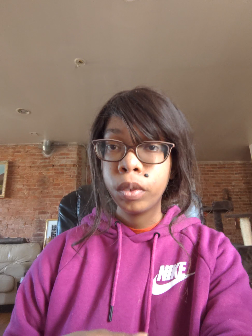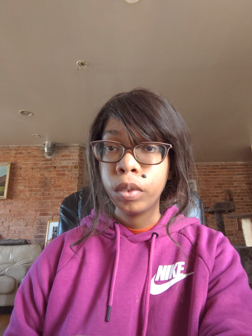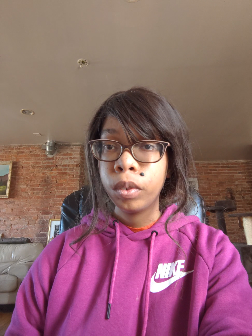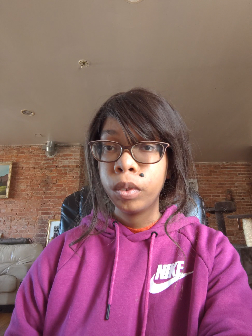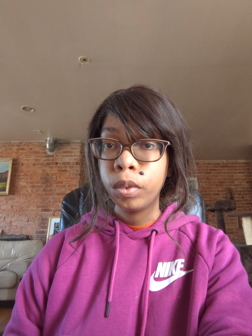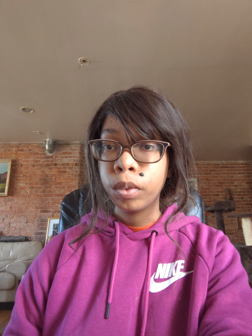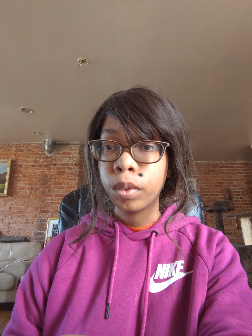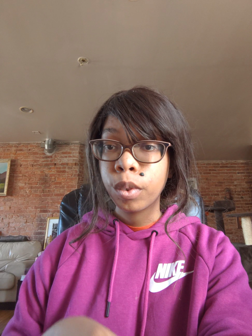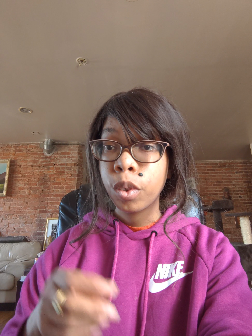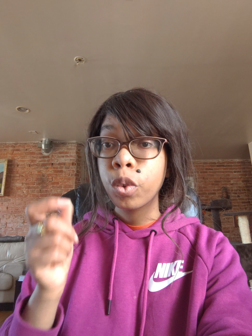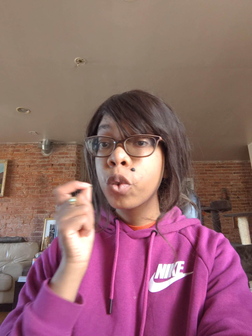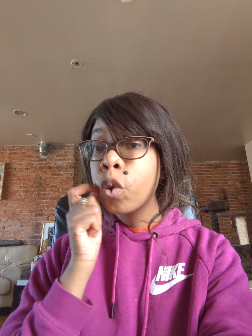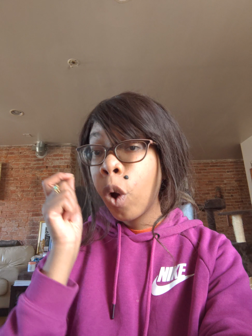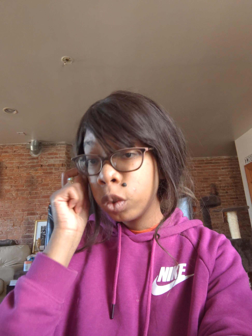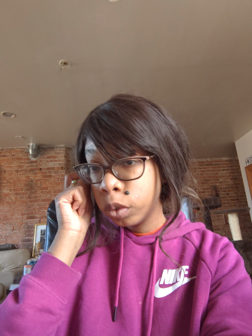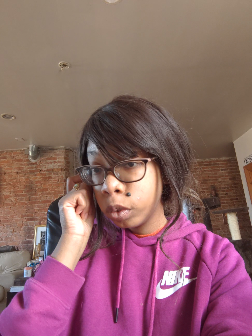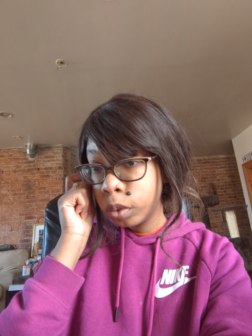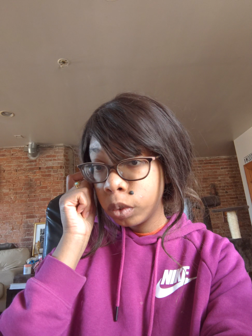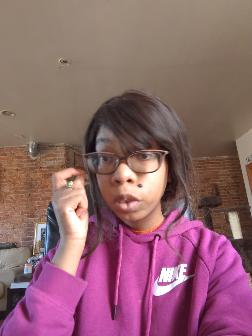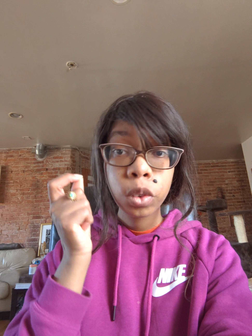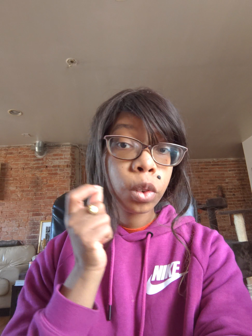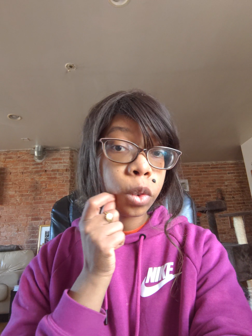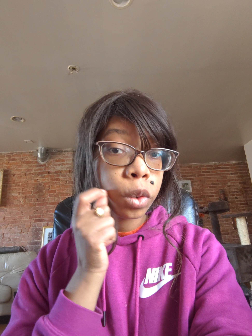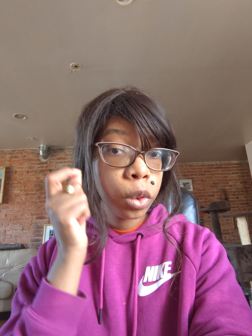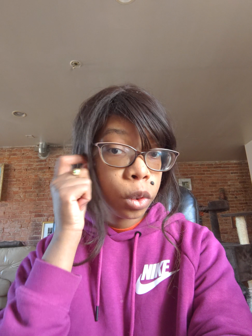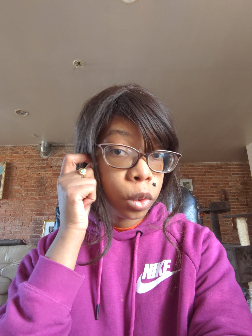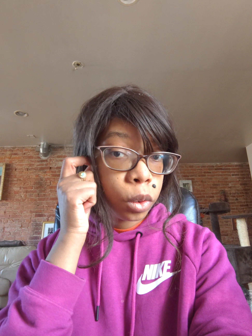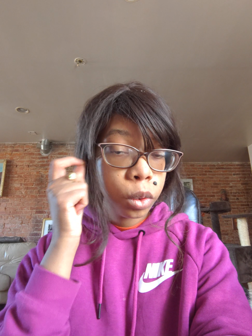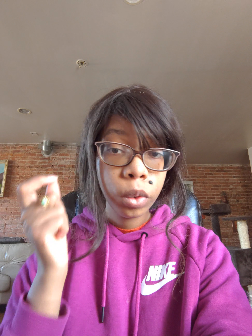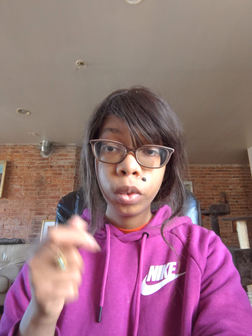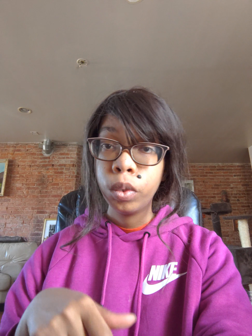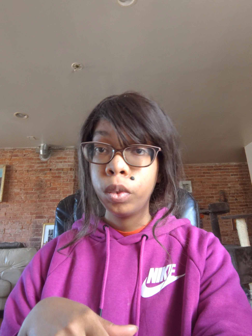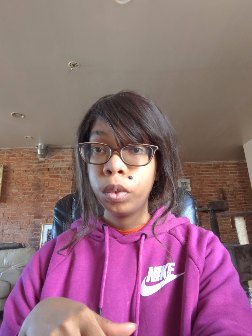store